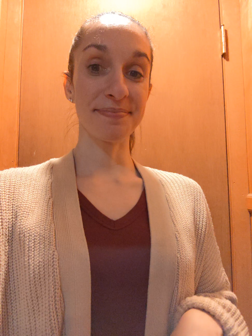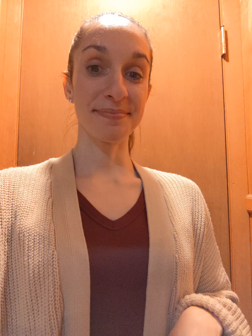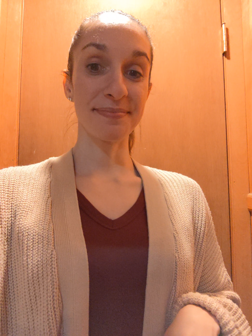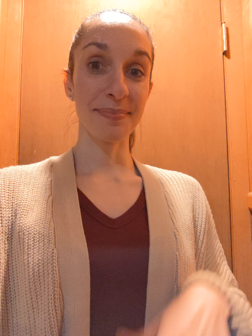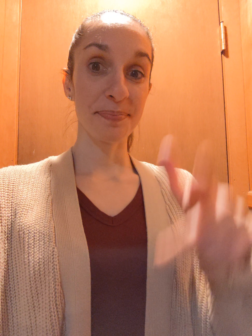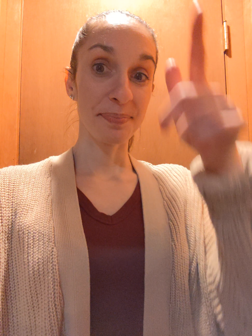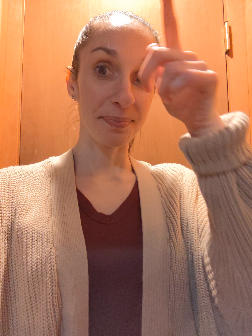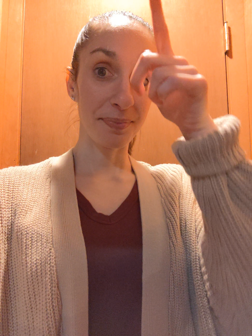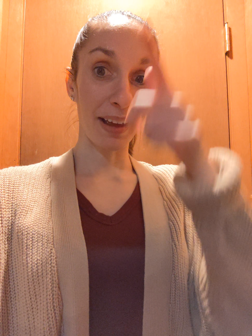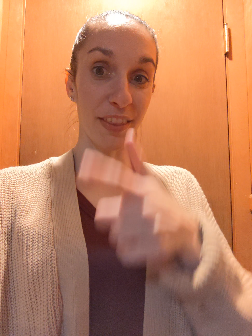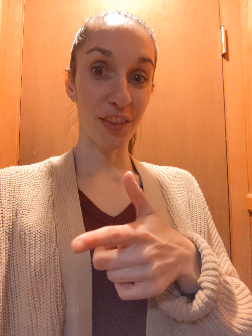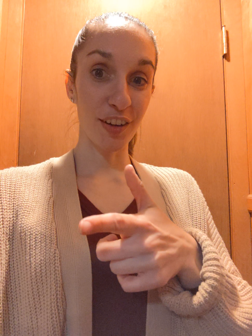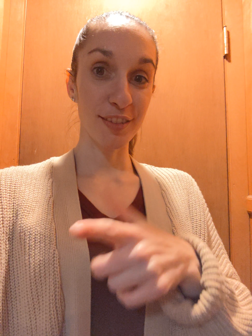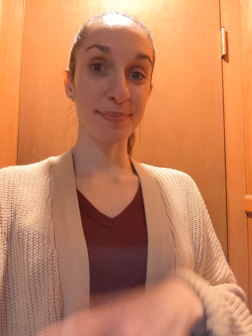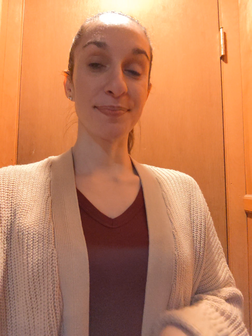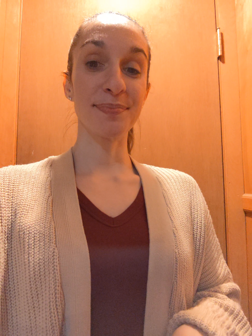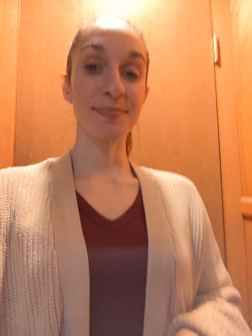brother